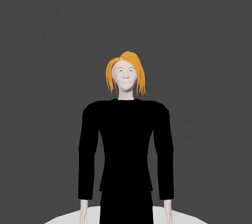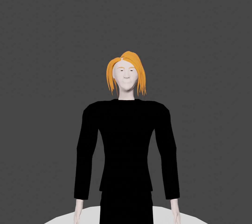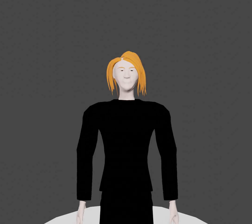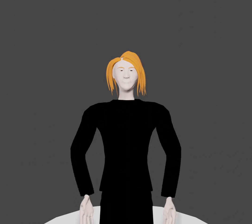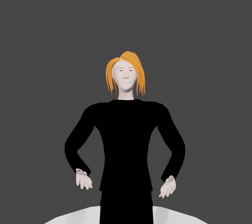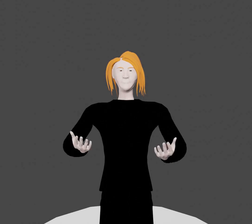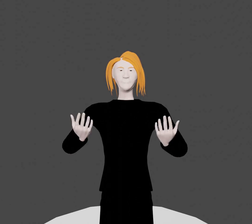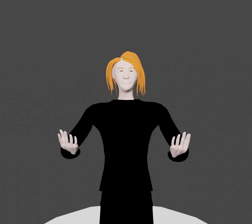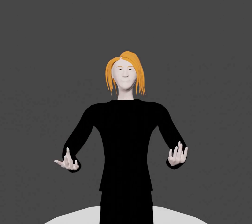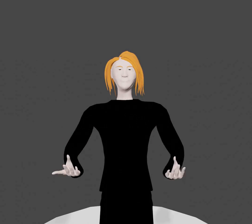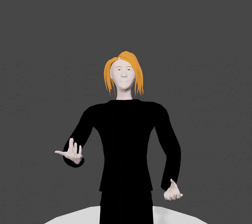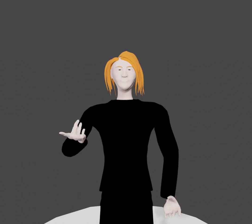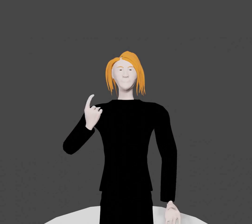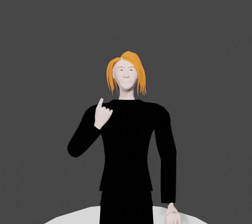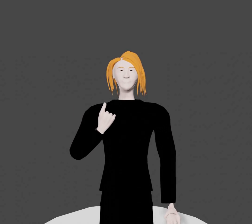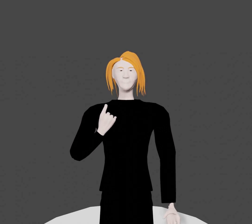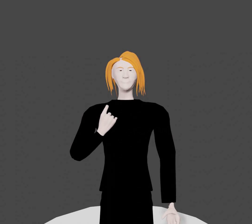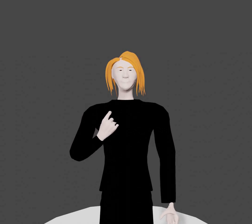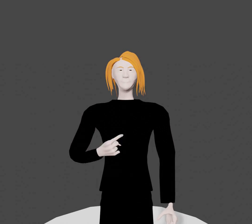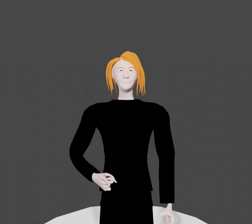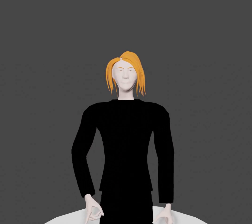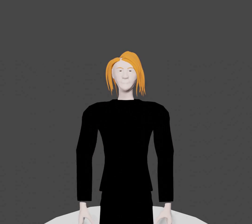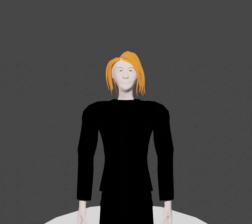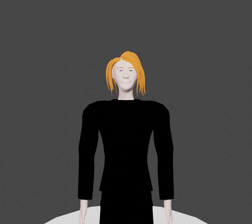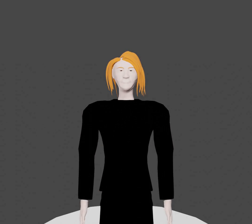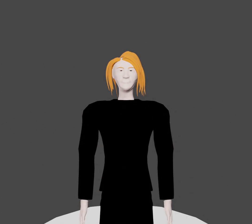Ask Away